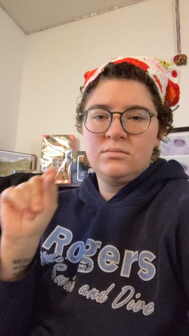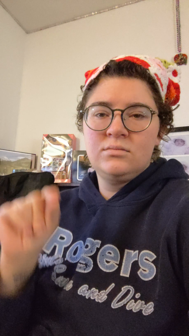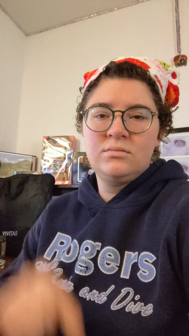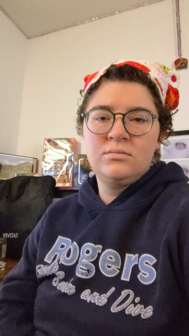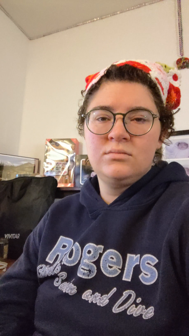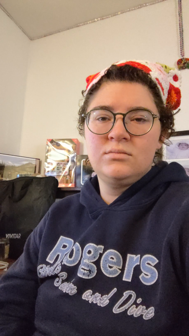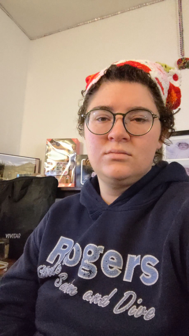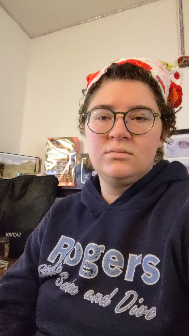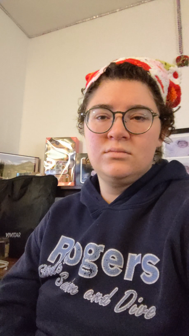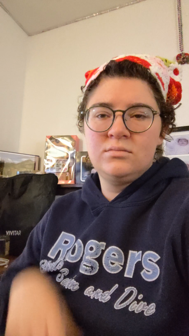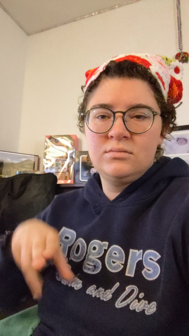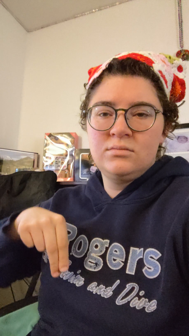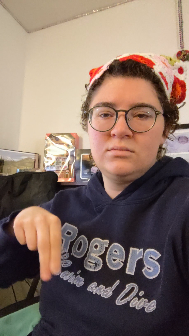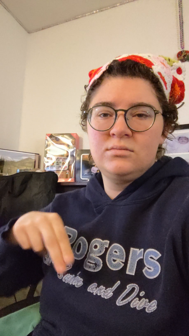diaper